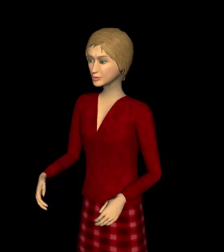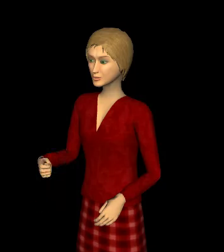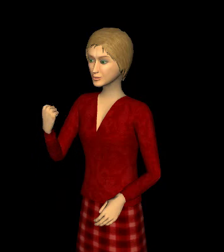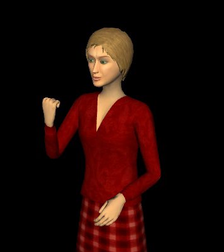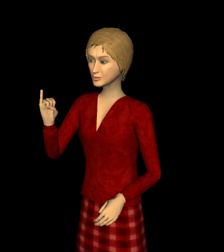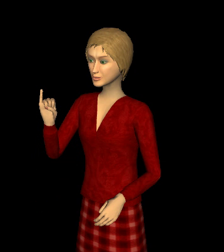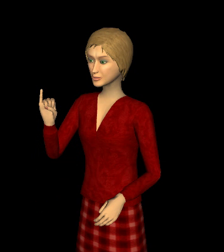إذا